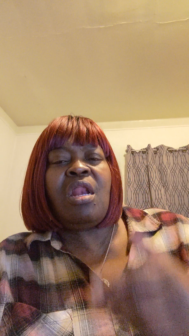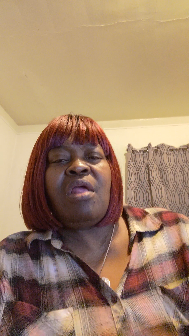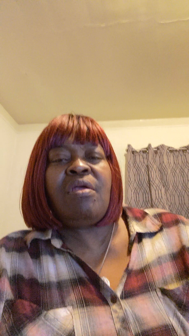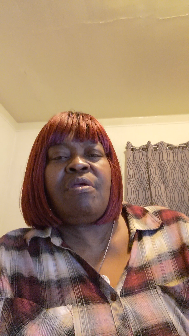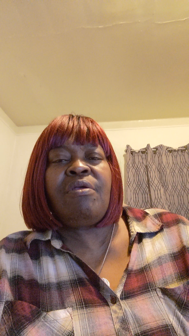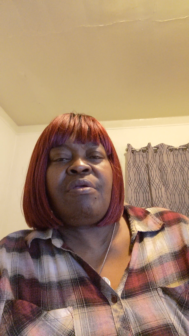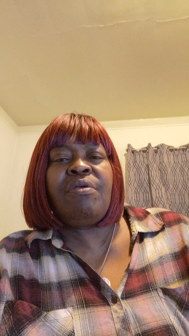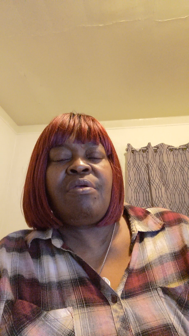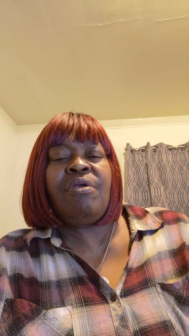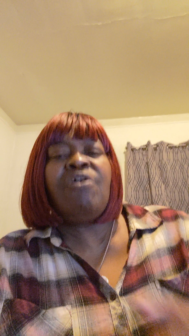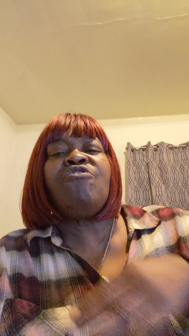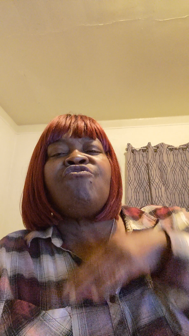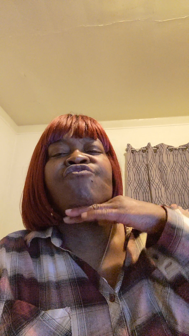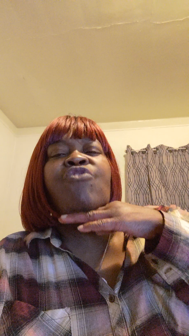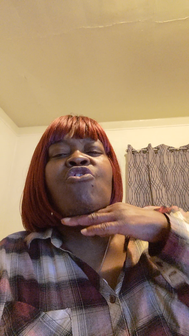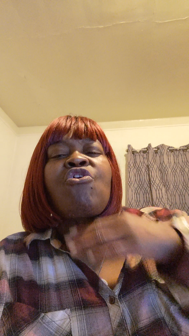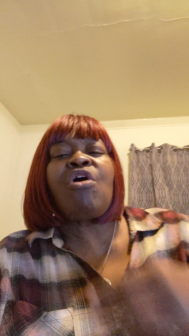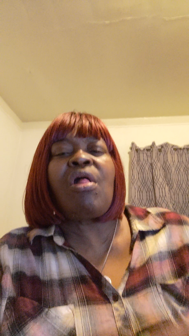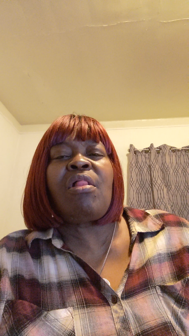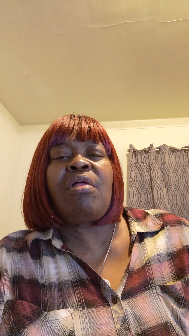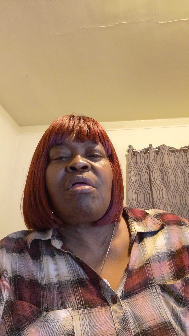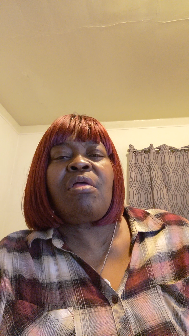full